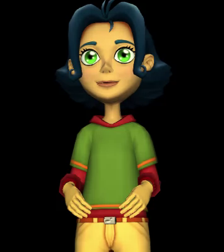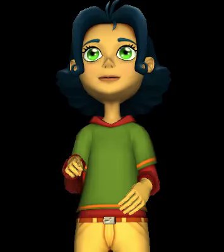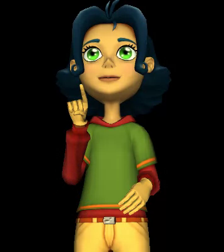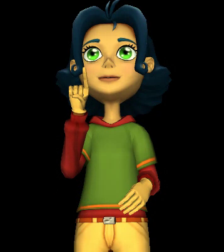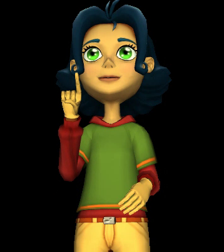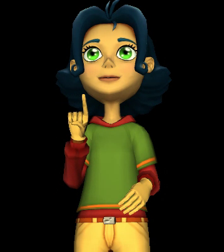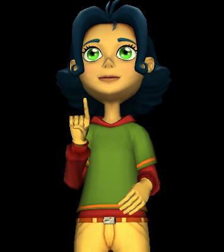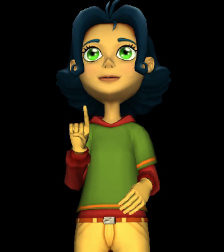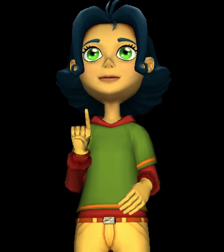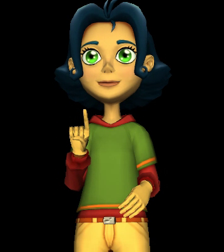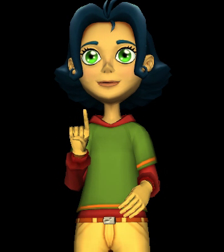سؤال